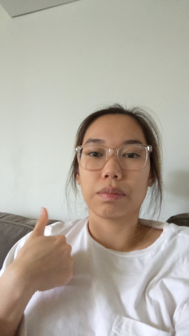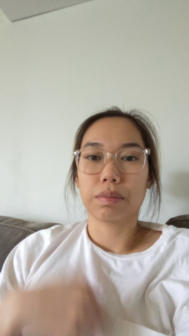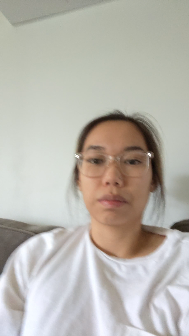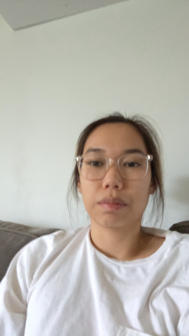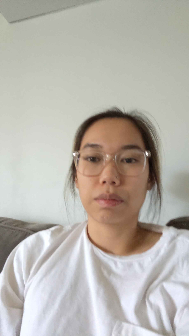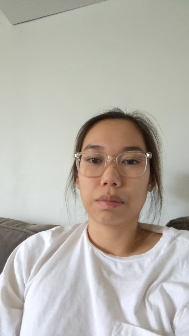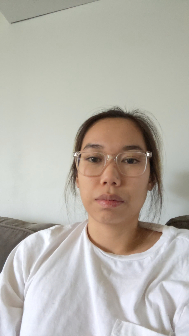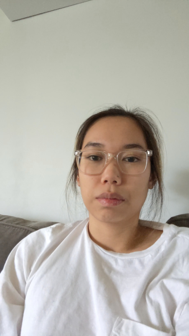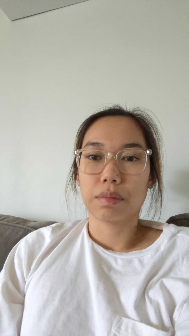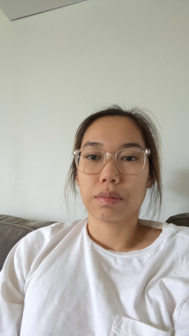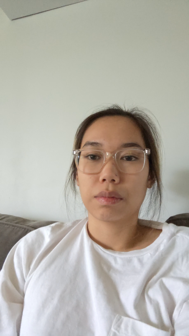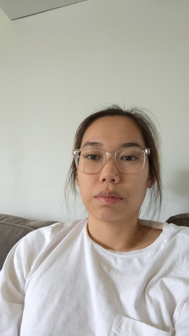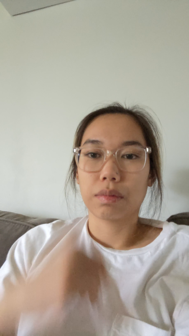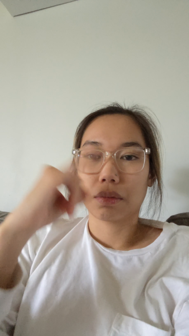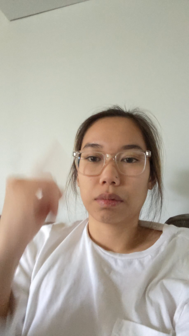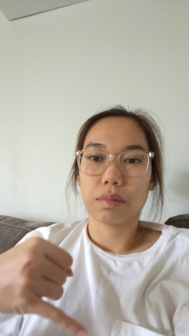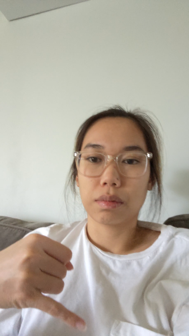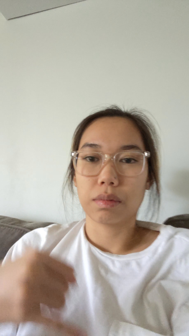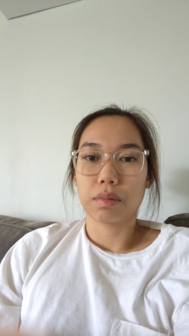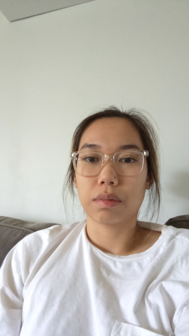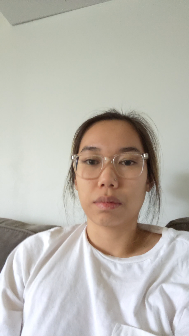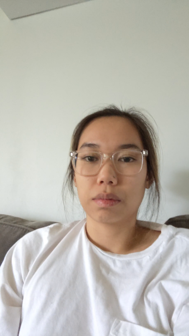last